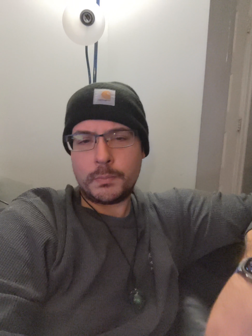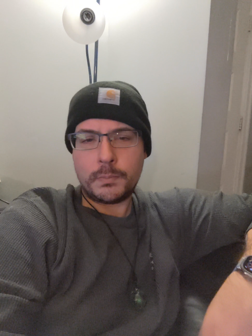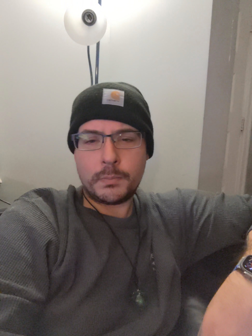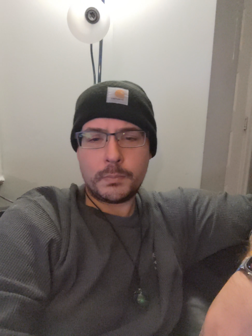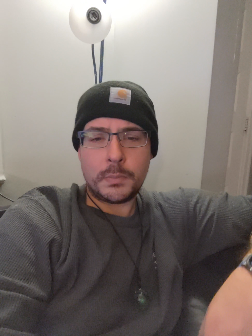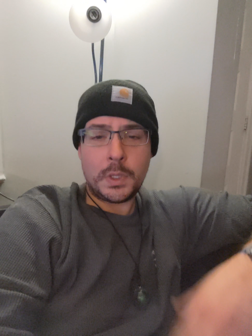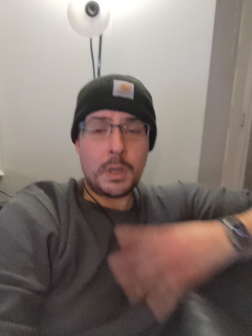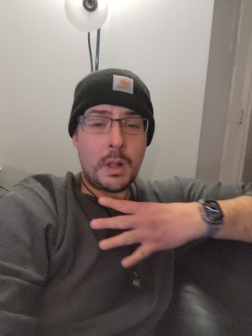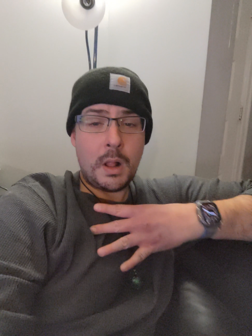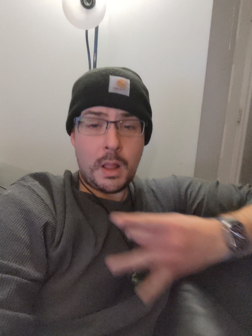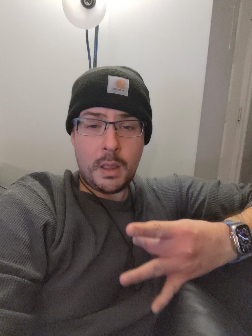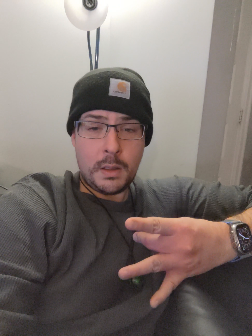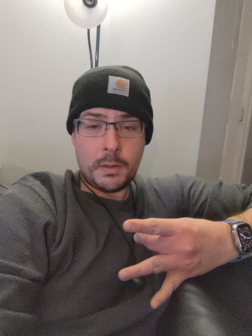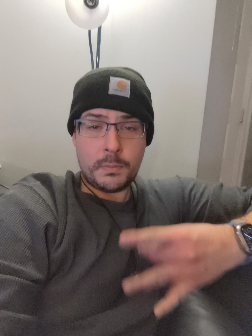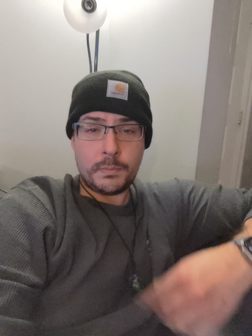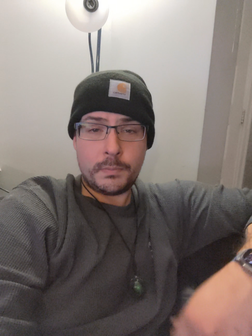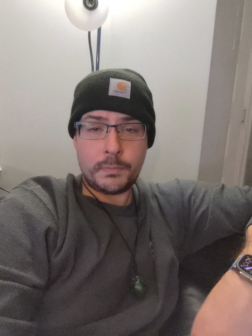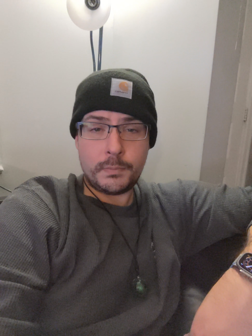like